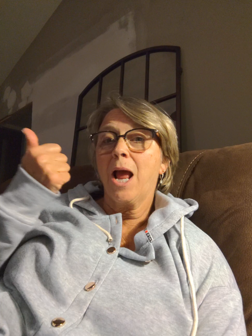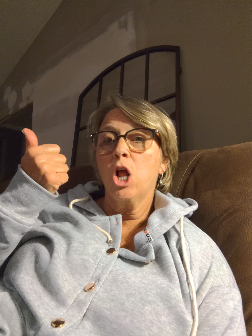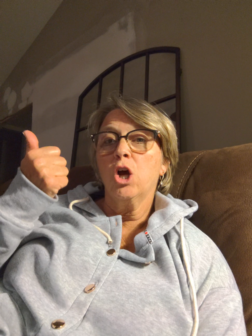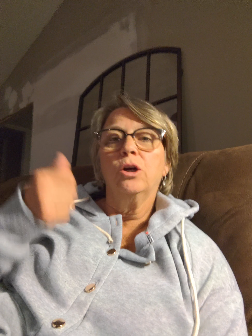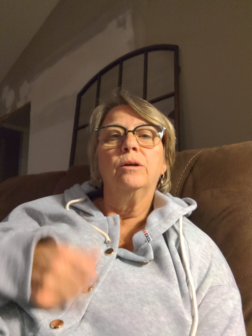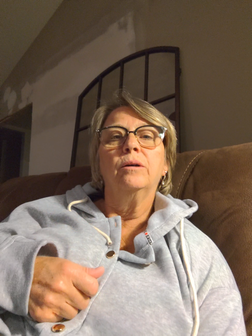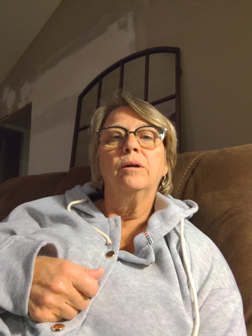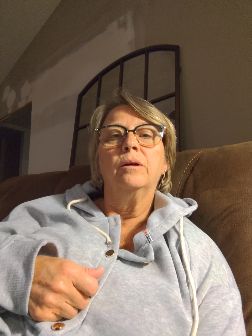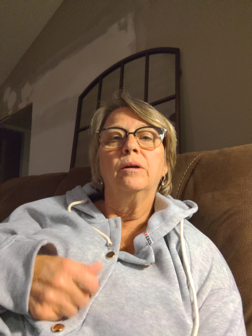better